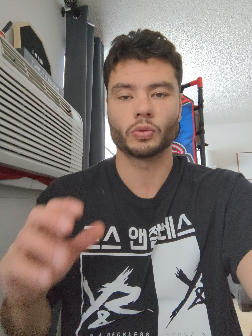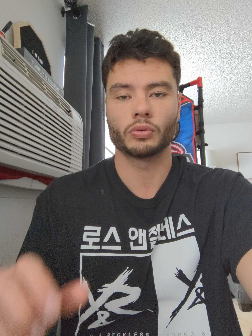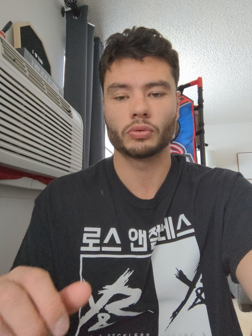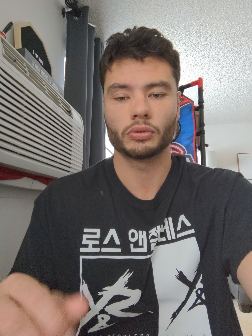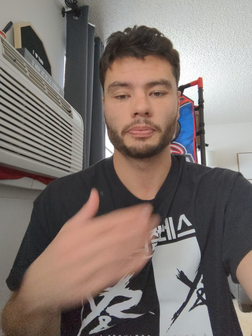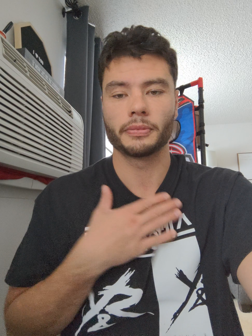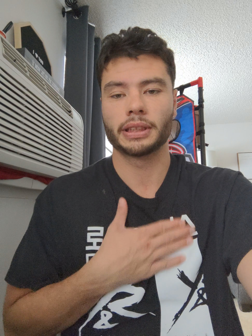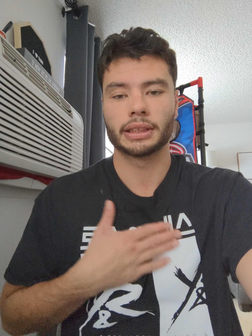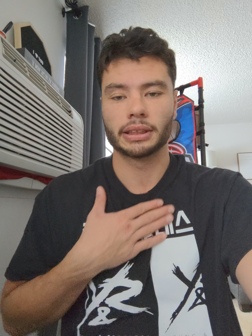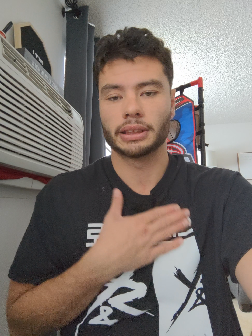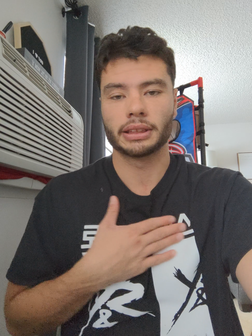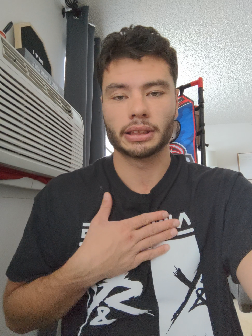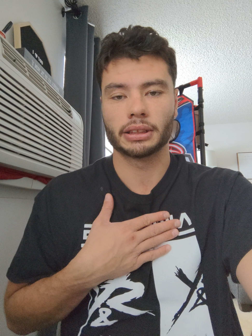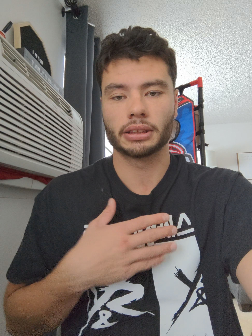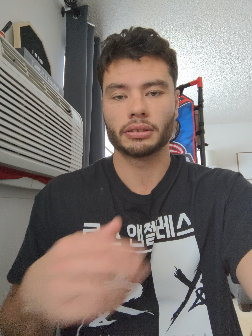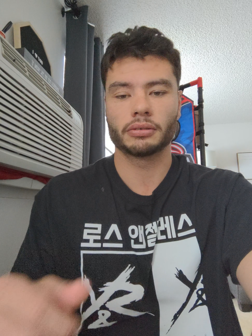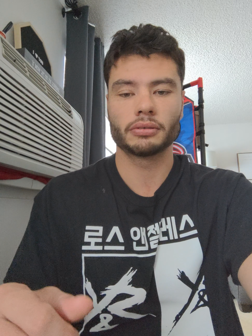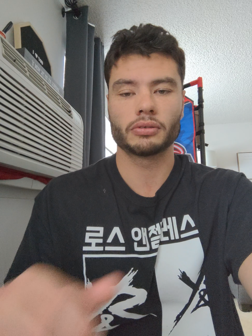please